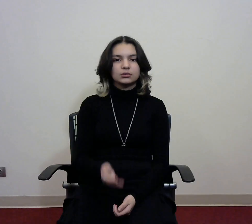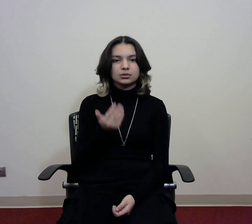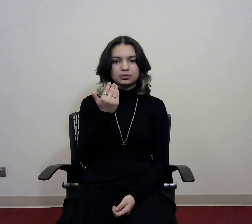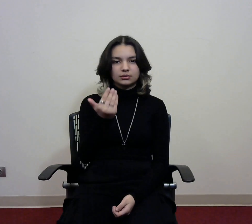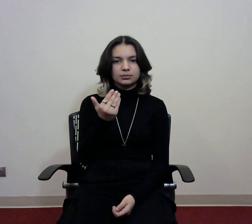siz